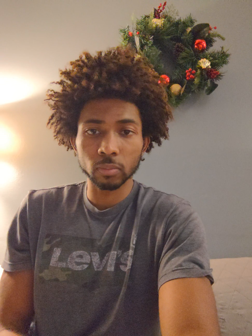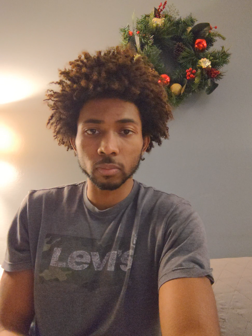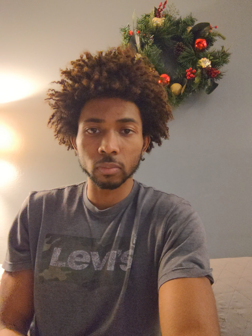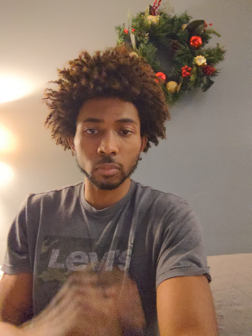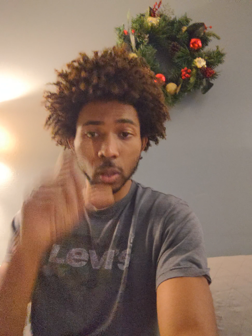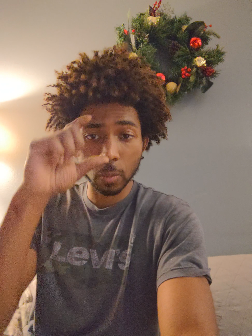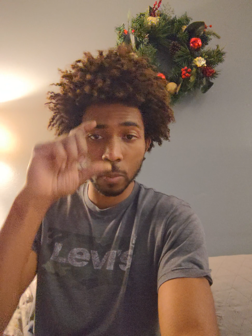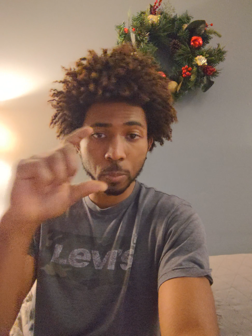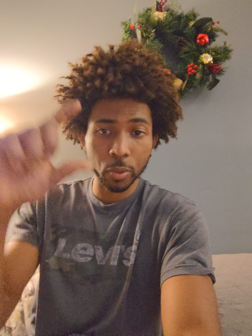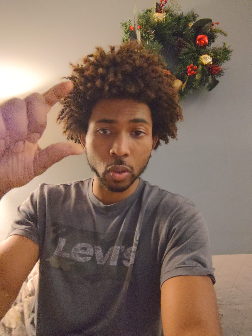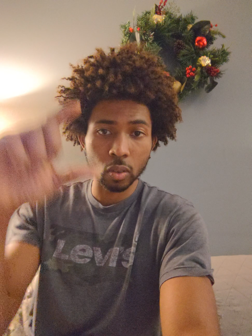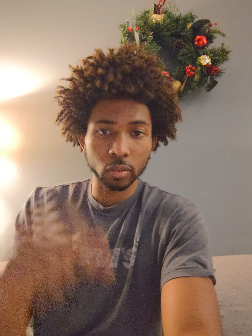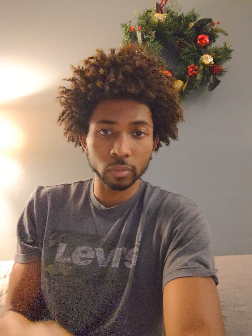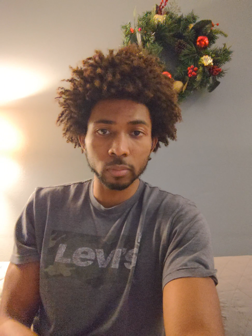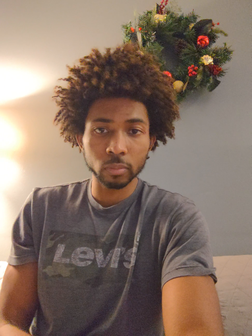moon